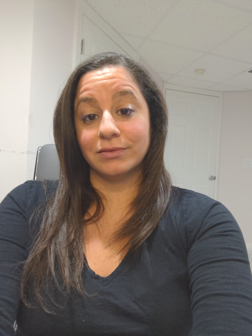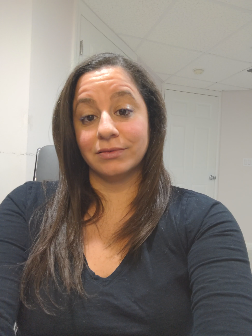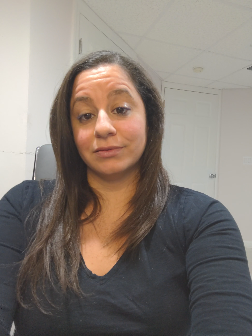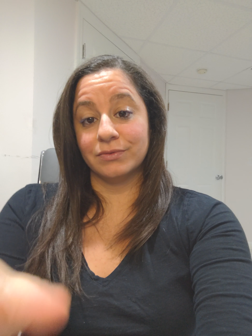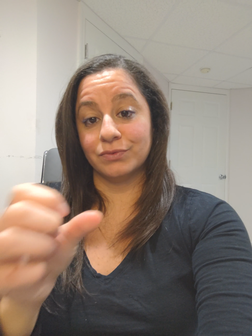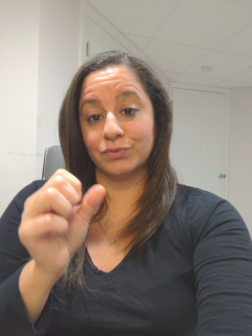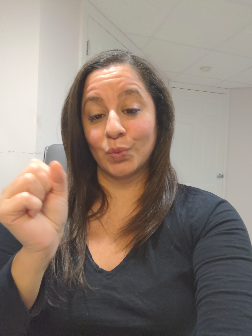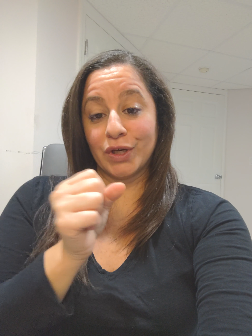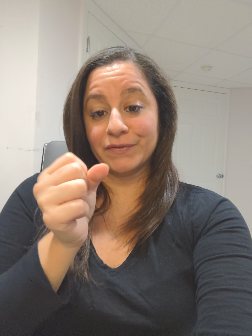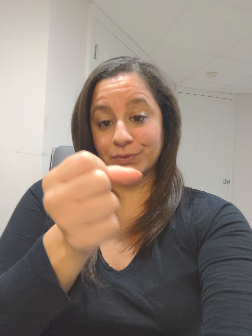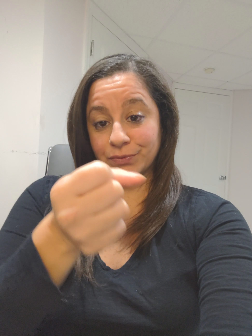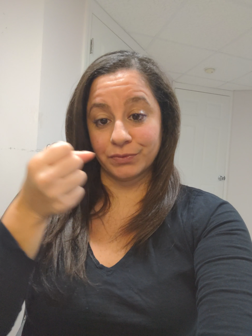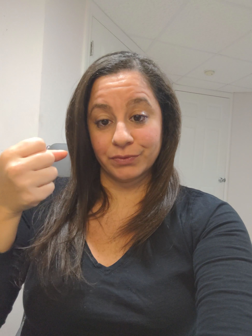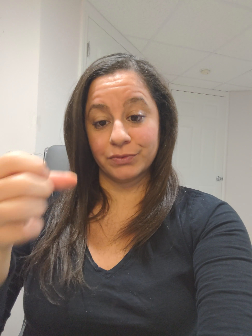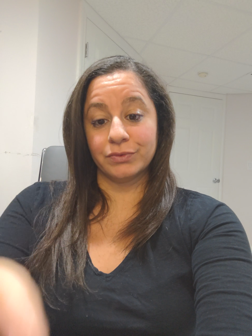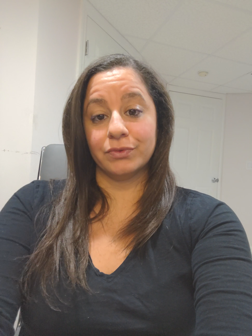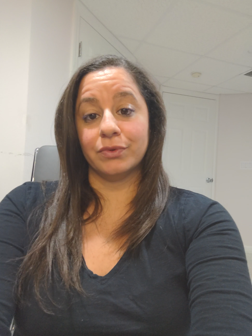refrigerator